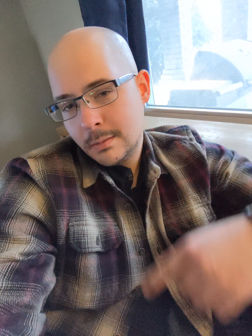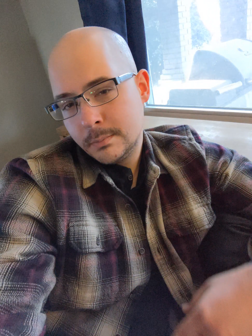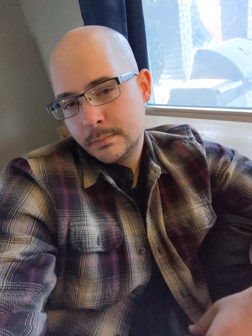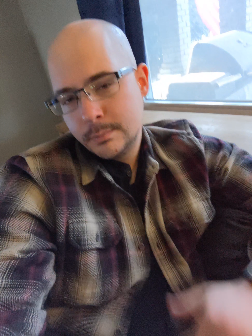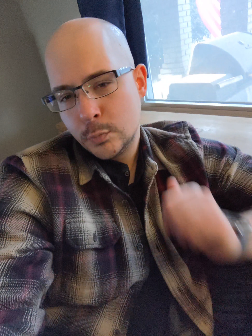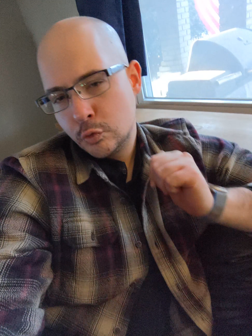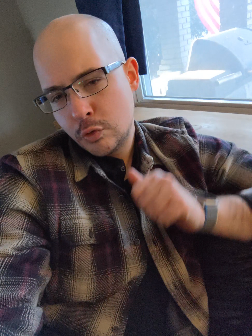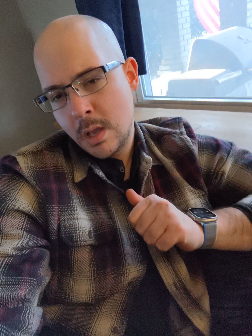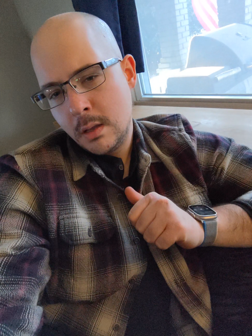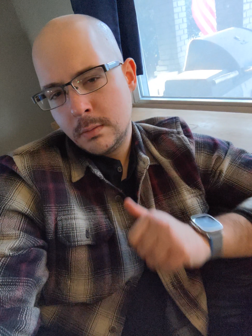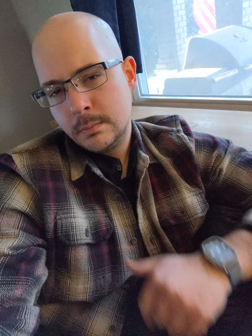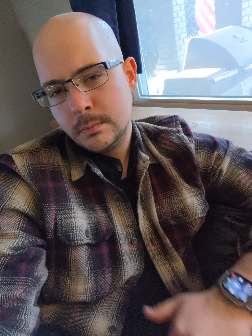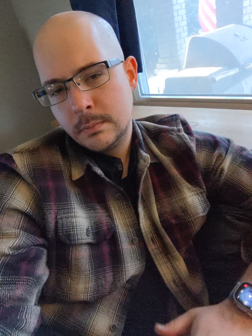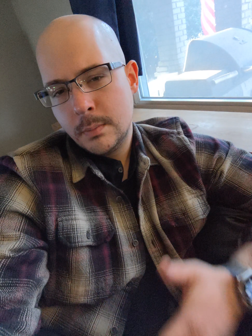jacket